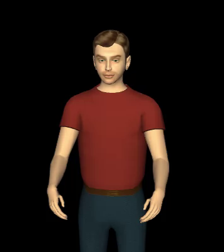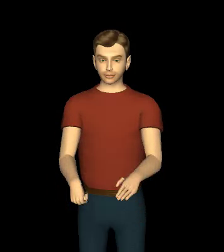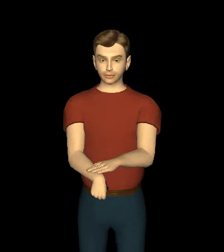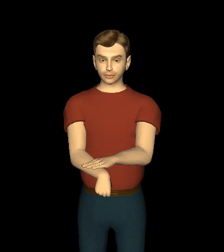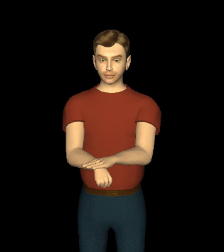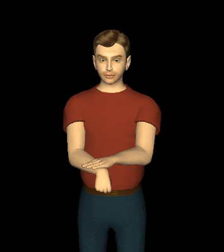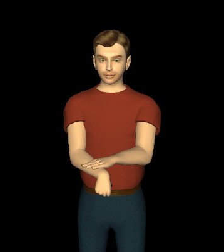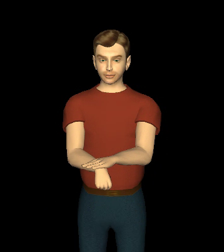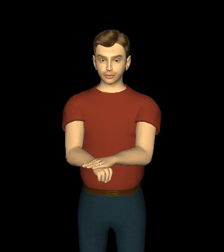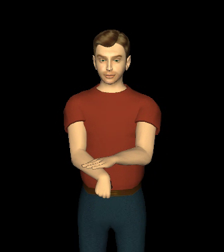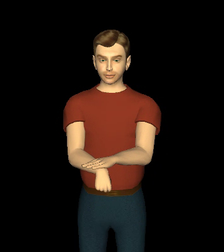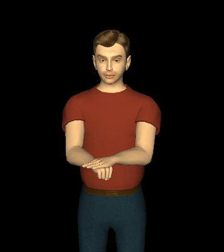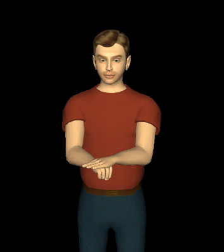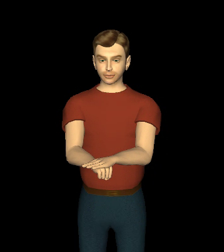كرة القدم